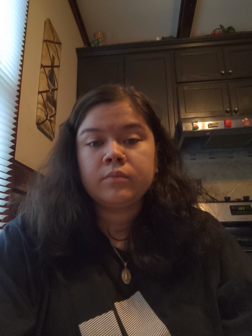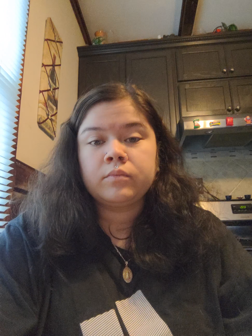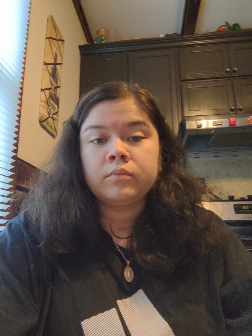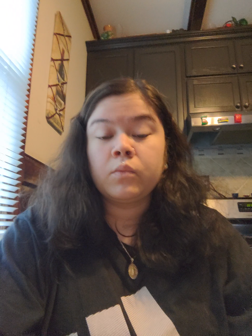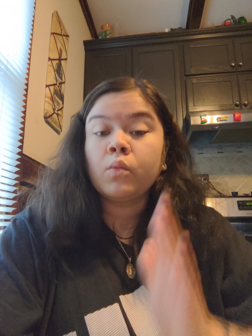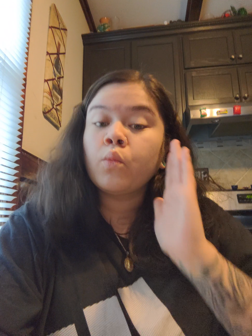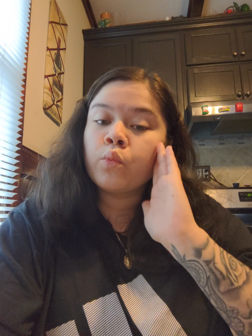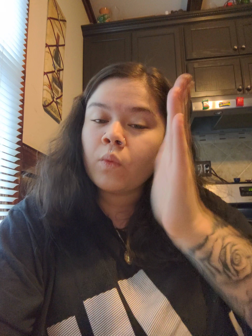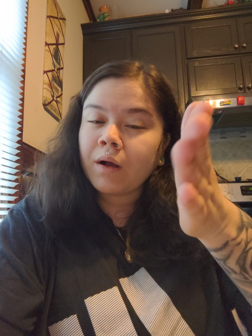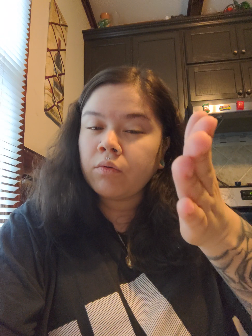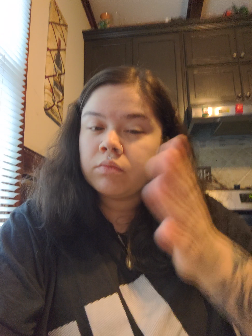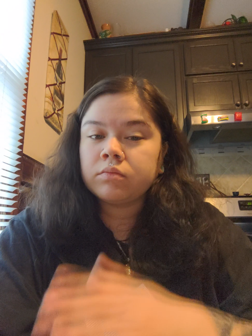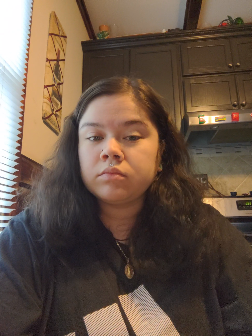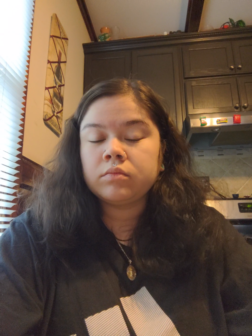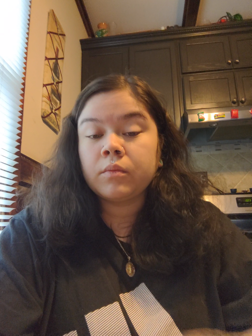will